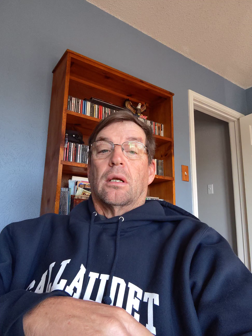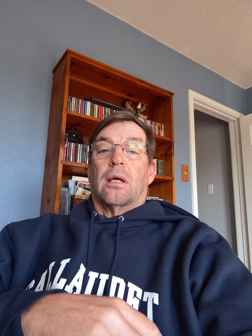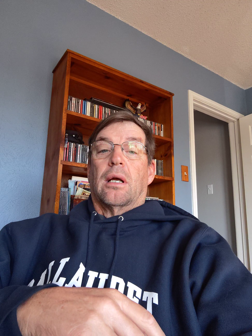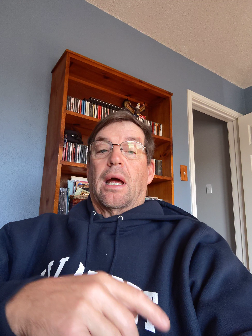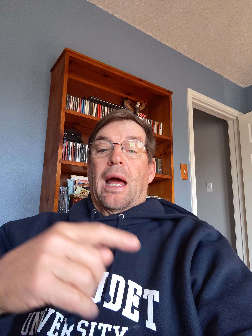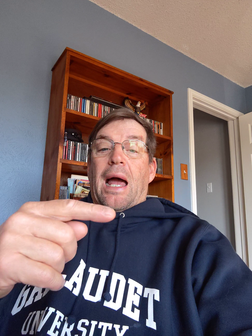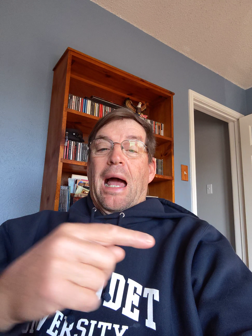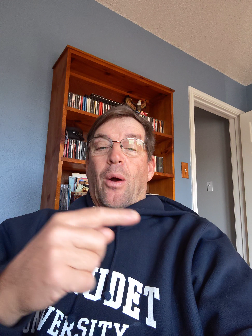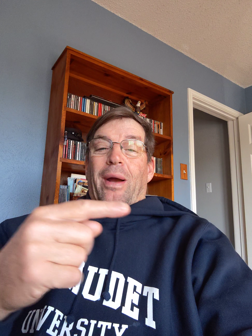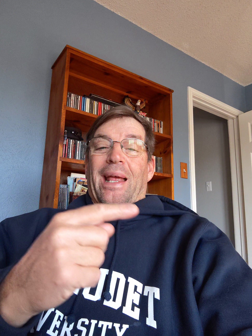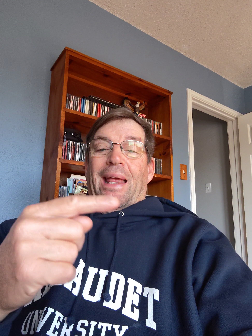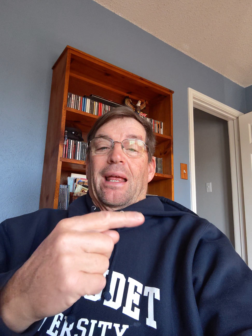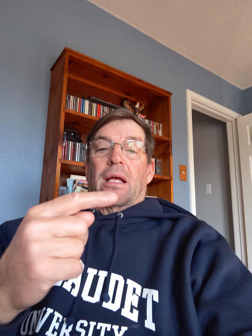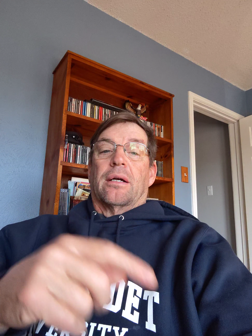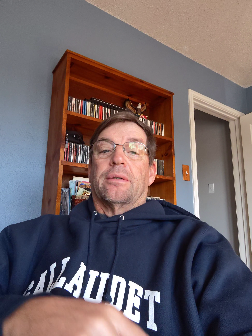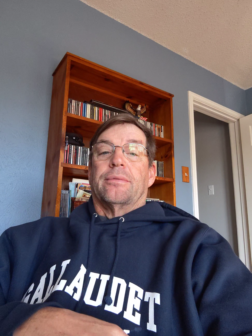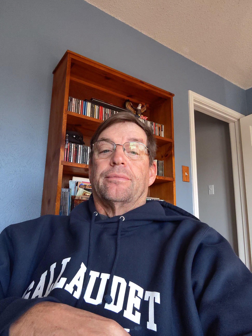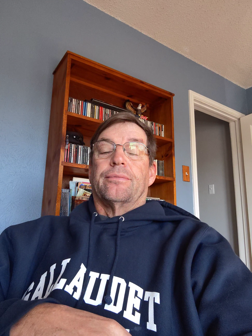owie